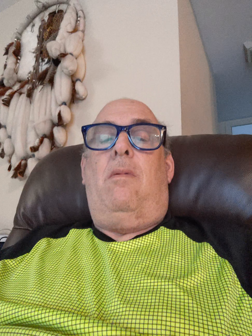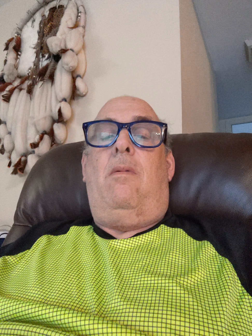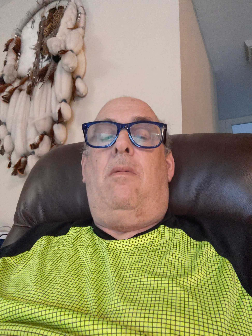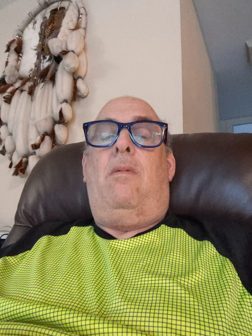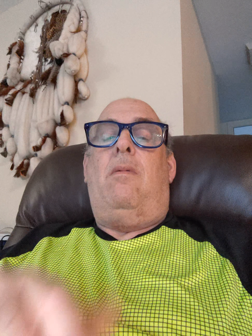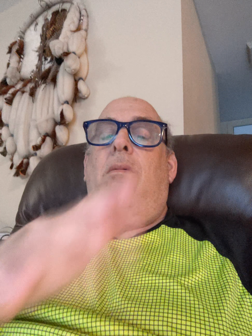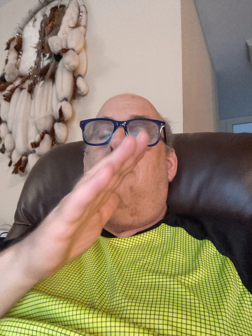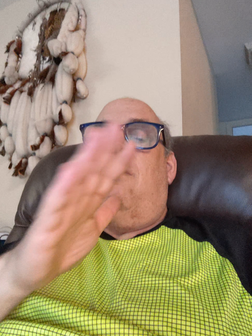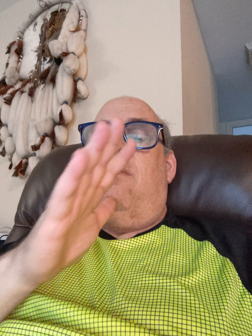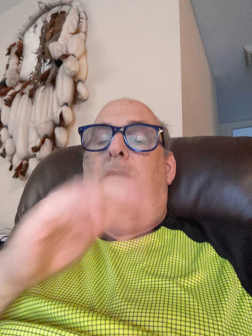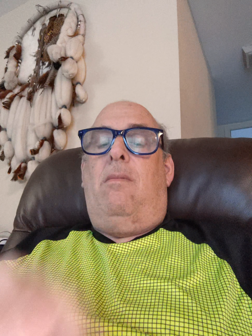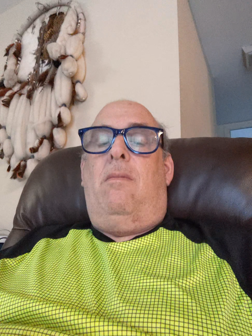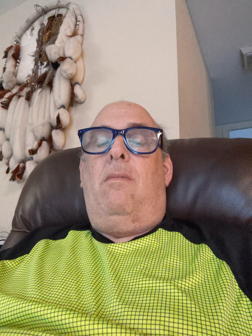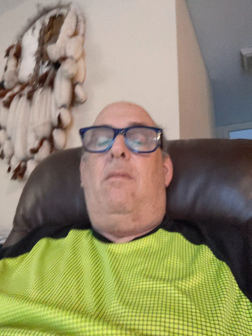mom